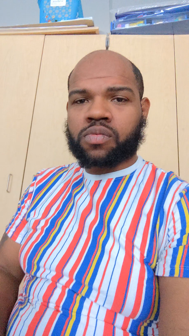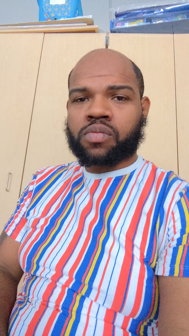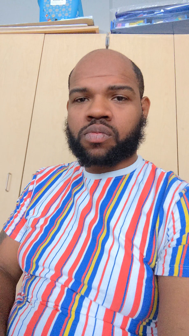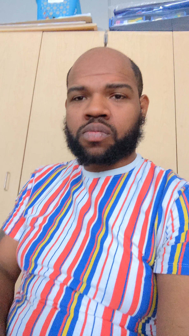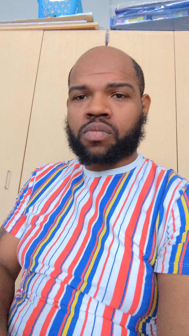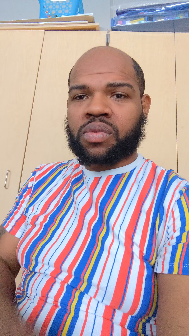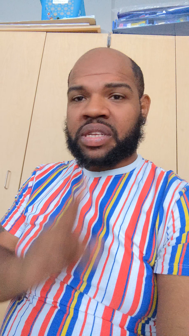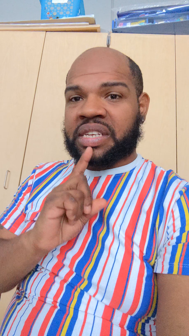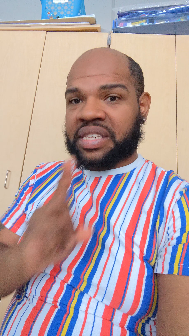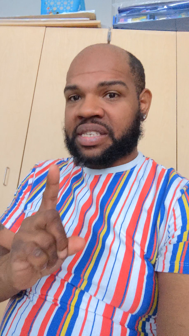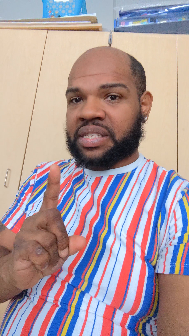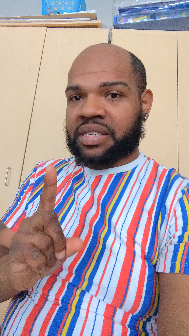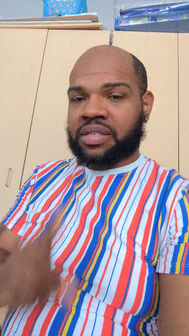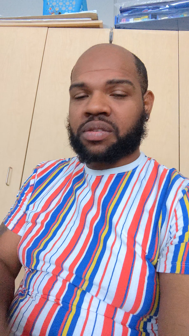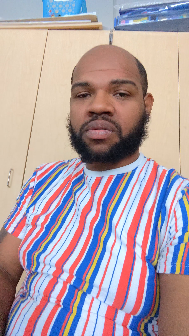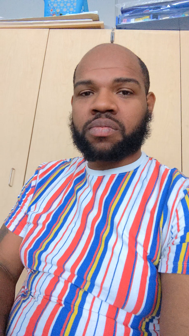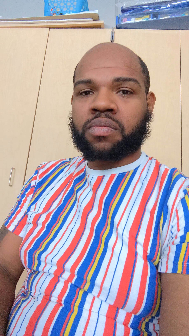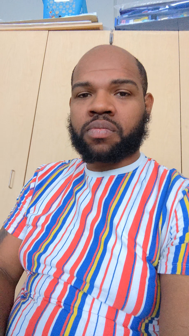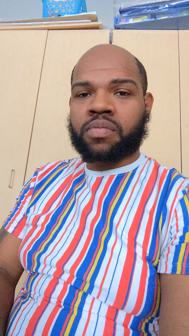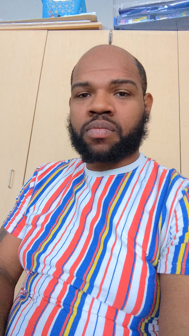is